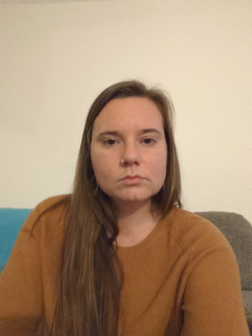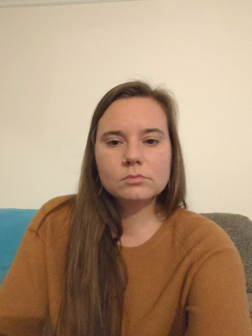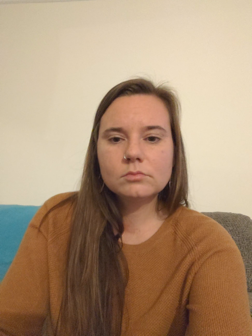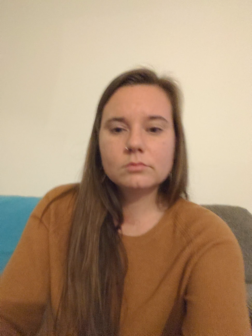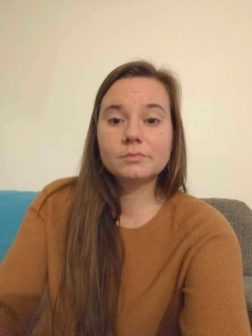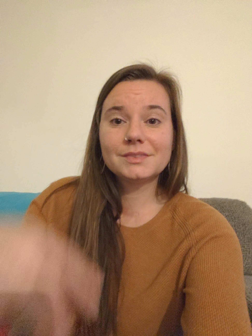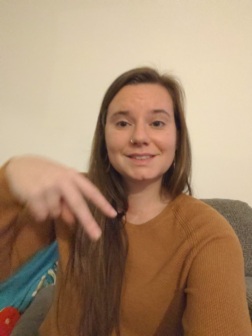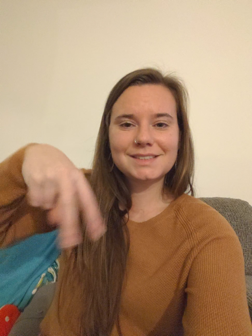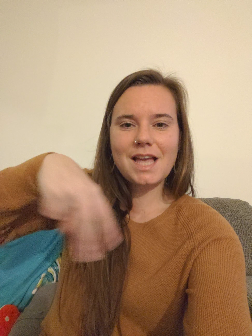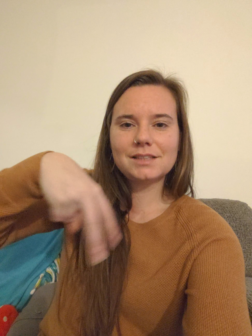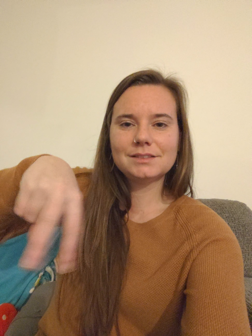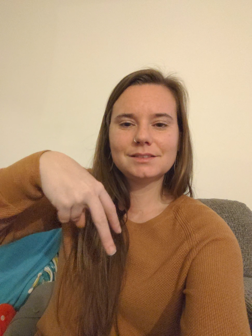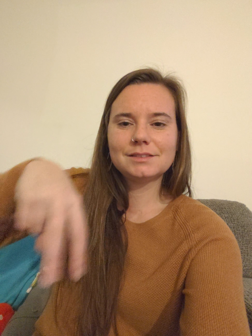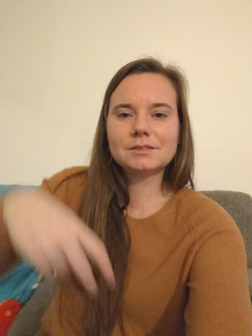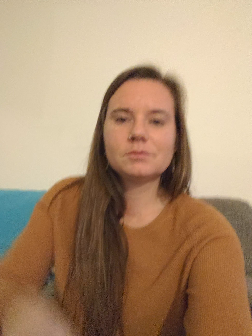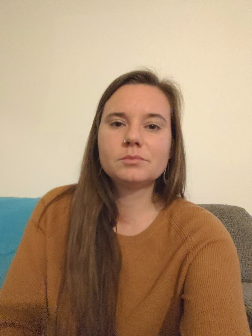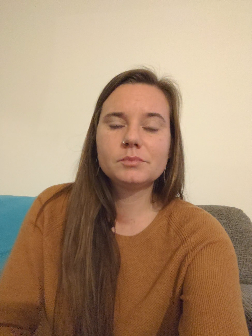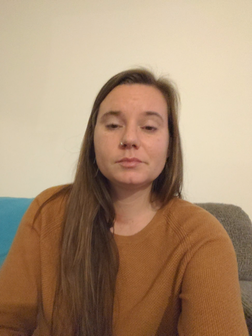dance